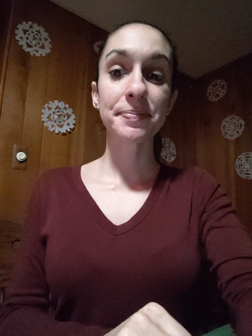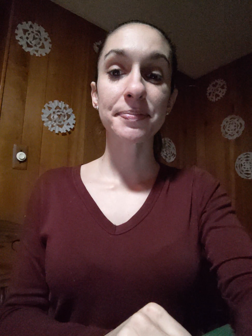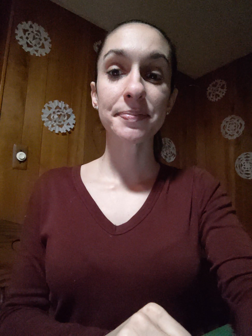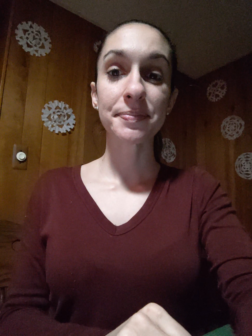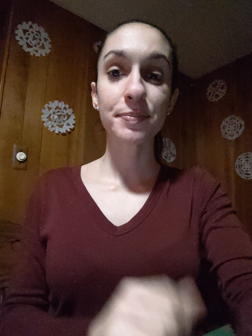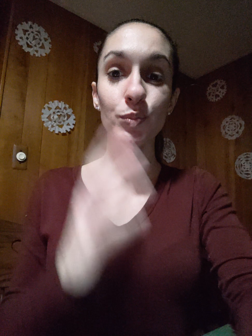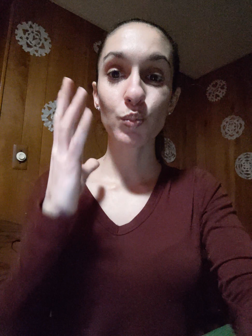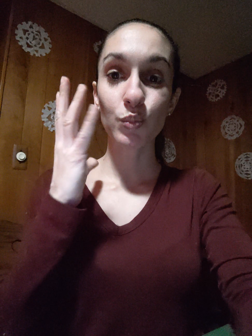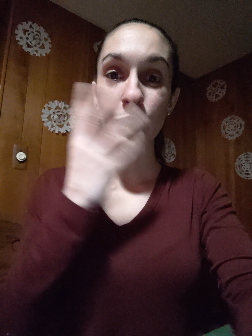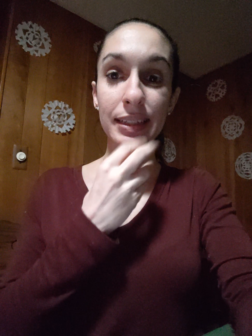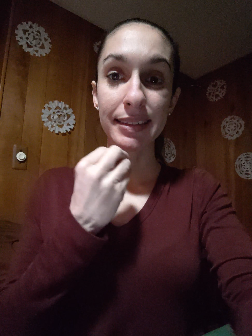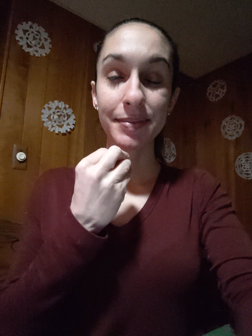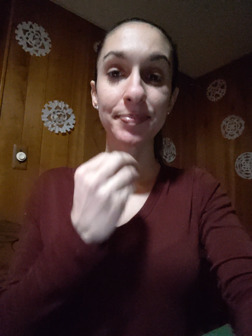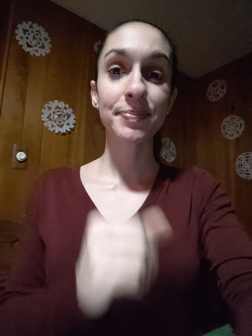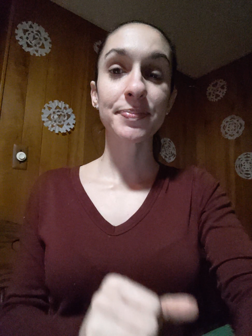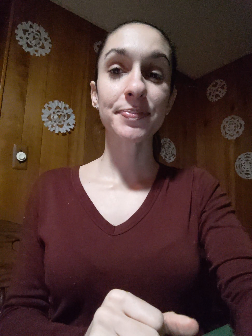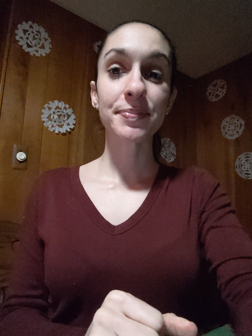pretty